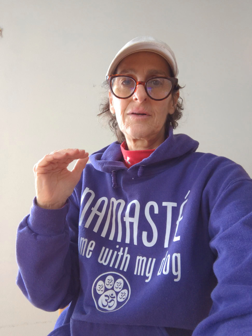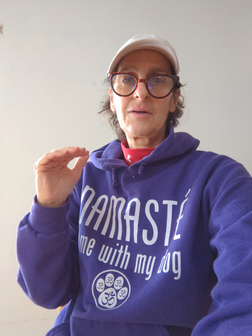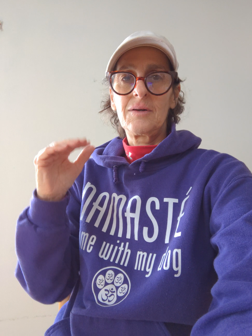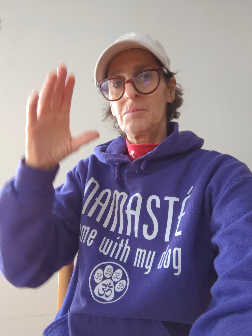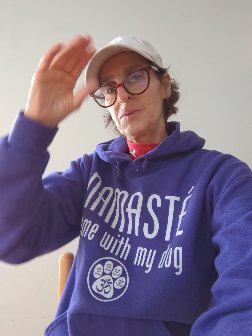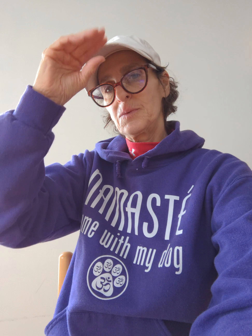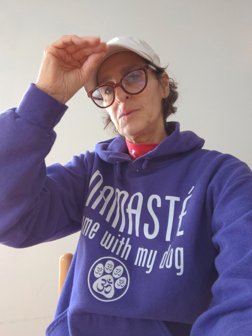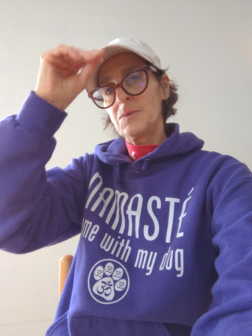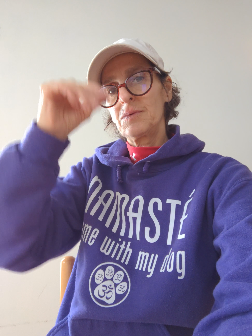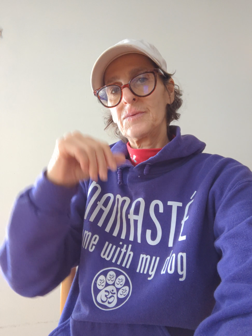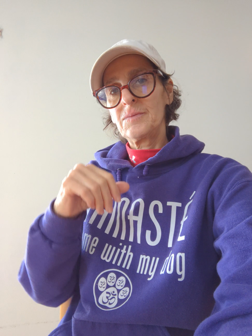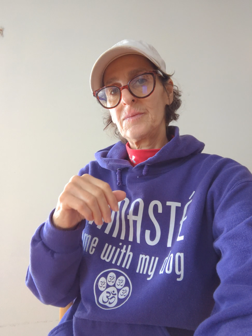boy